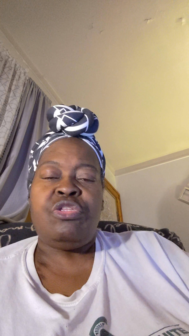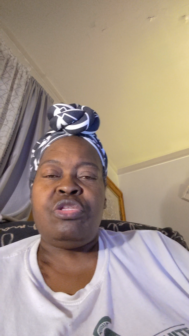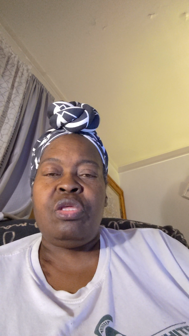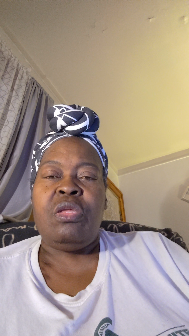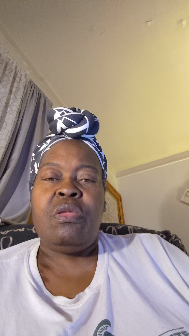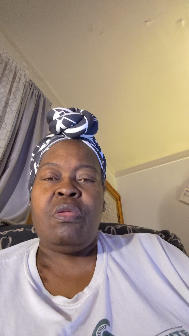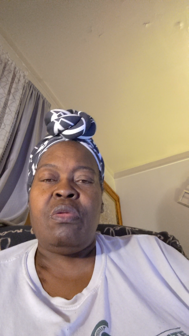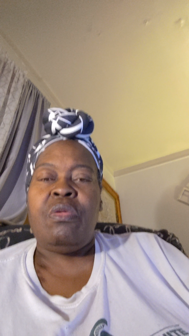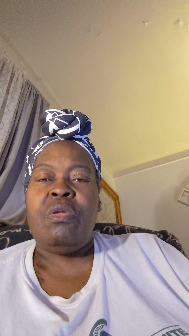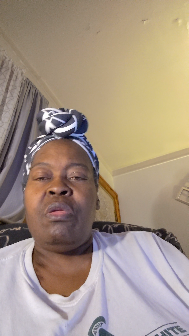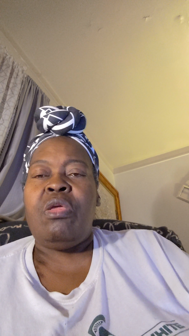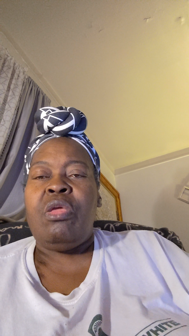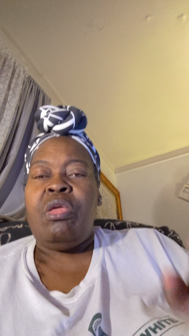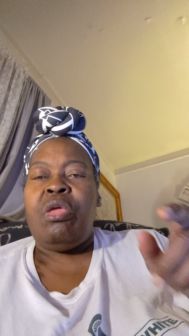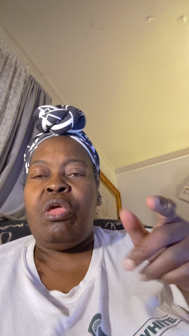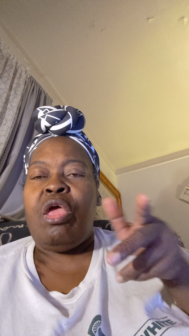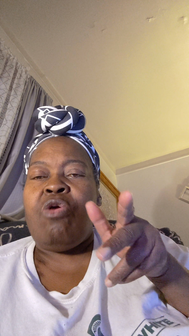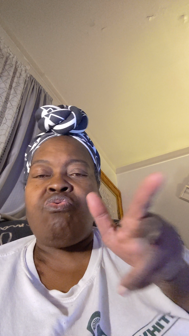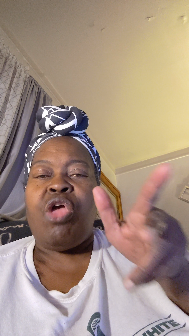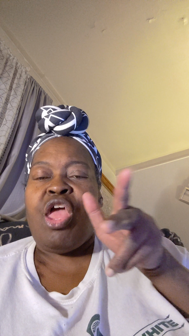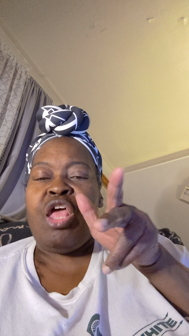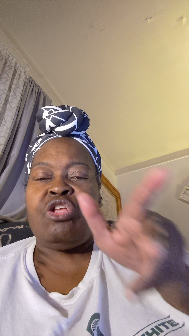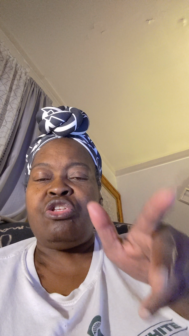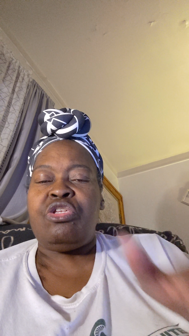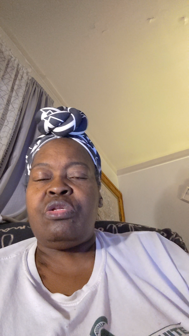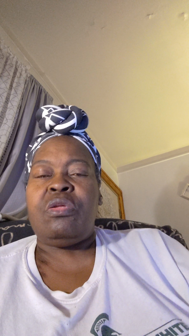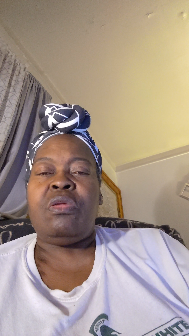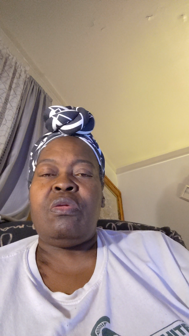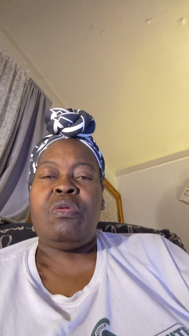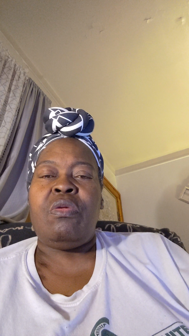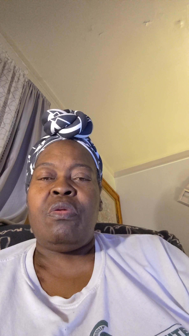garage